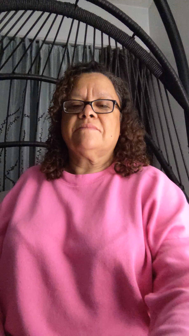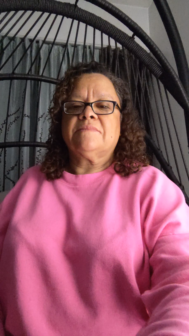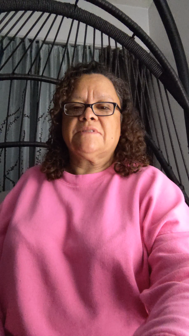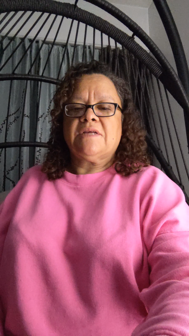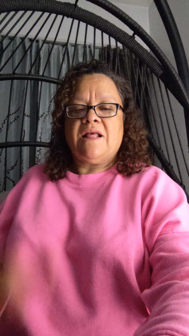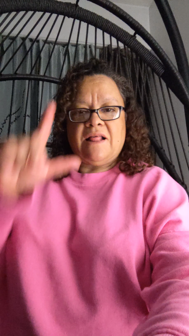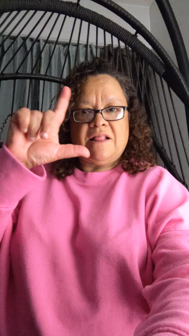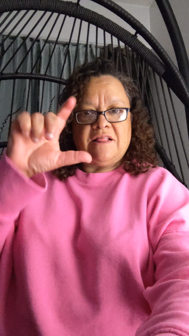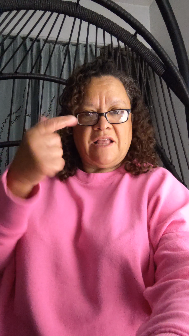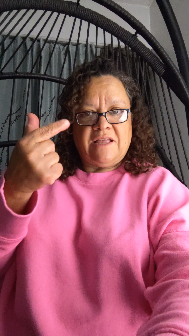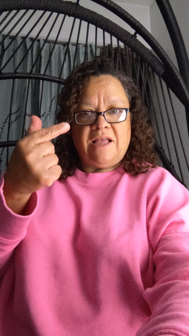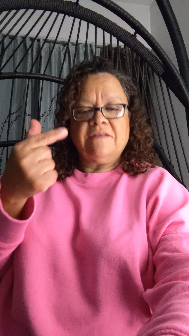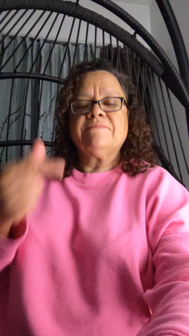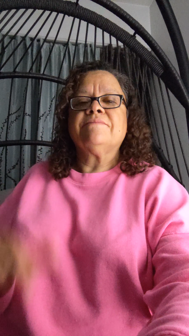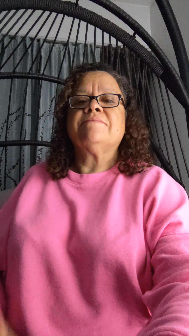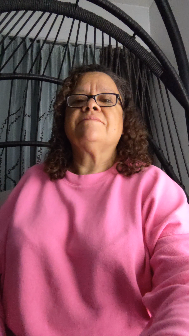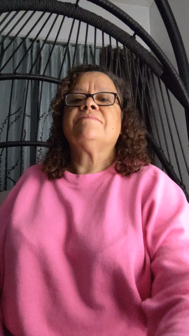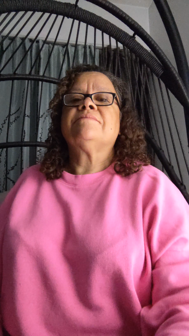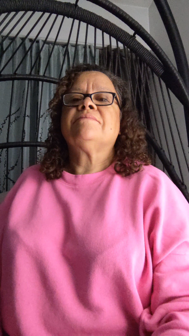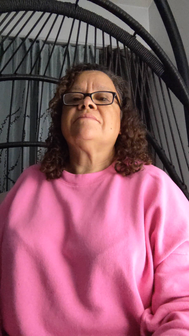leg